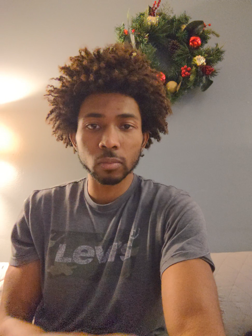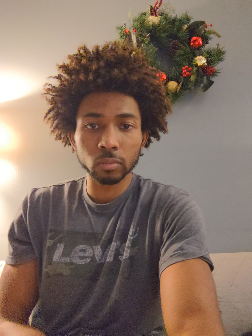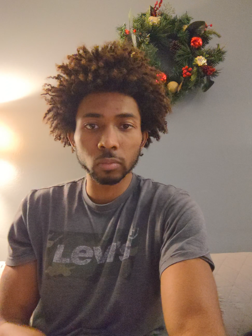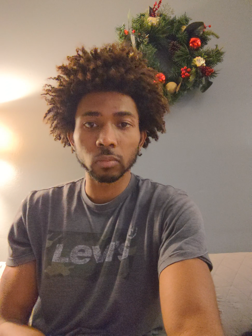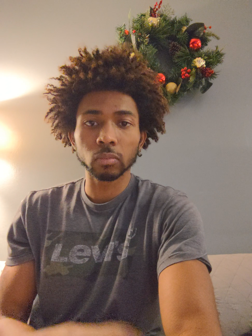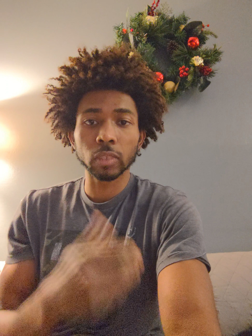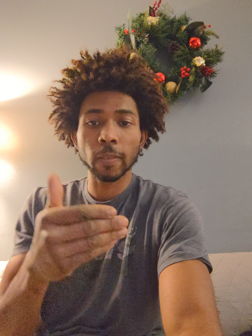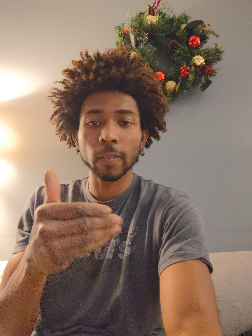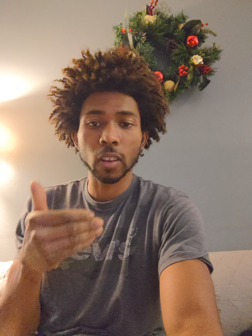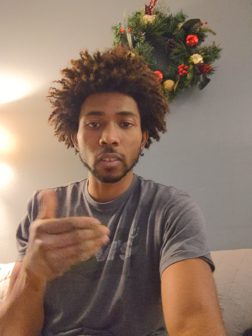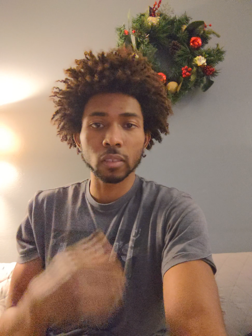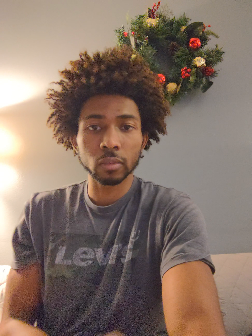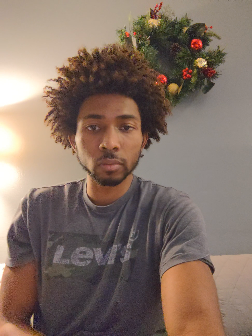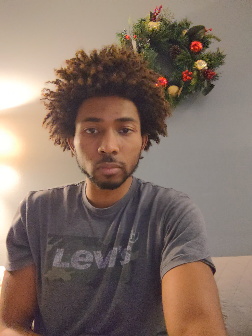before